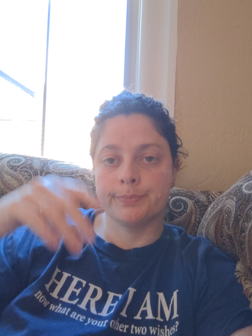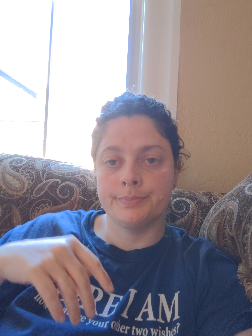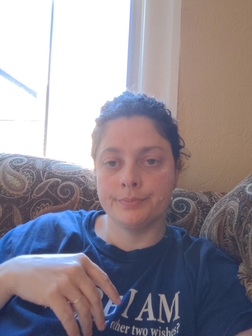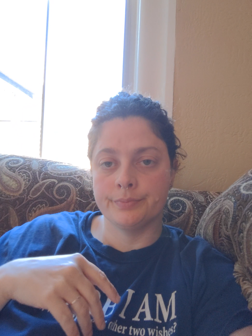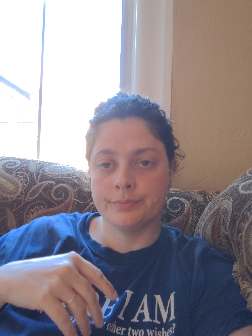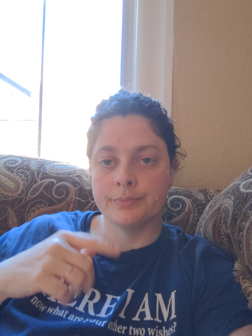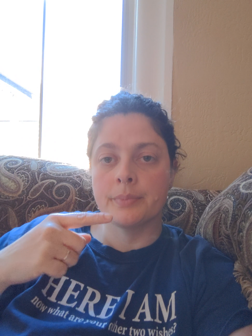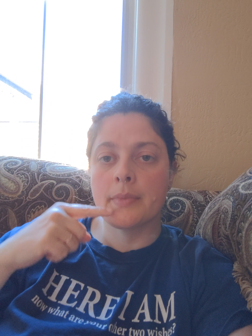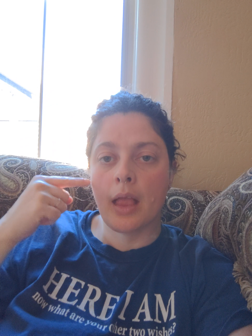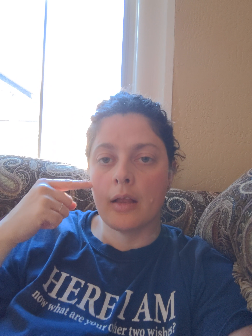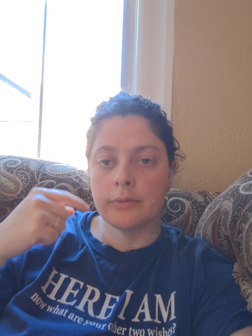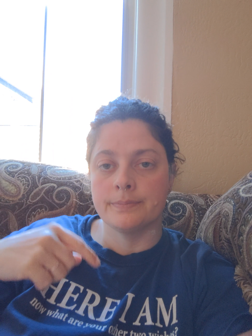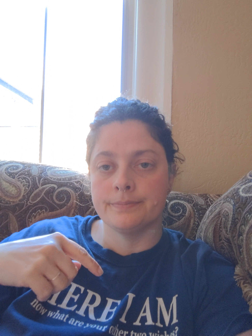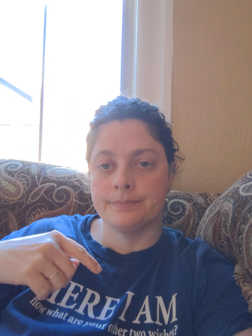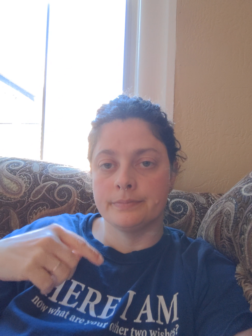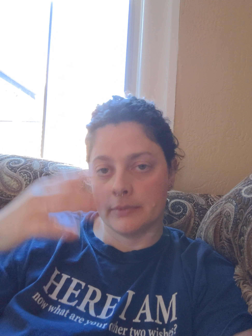smile